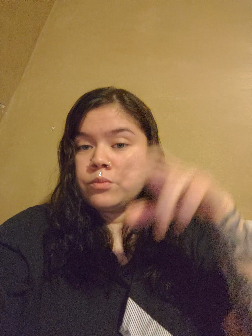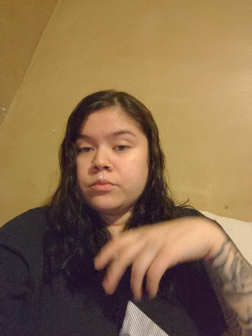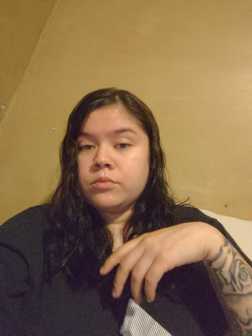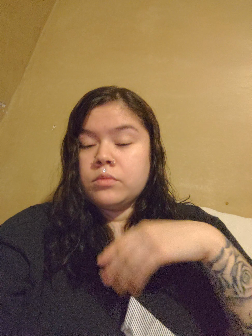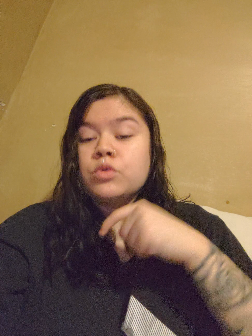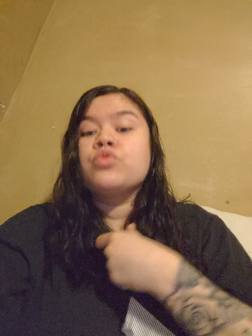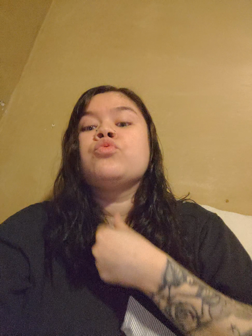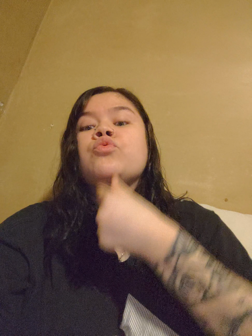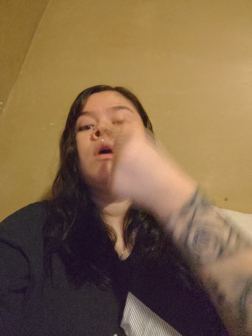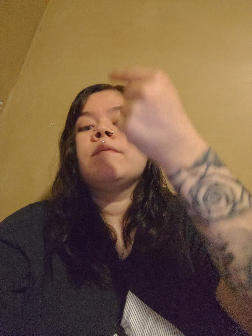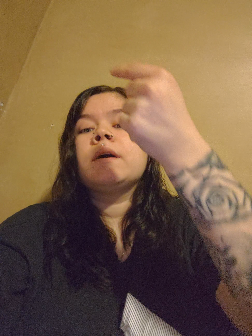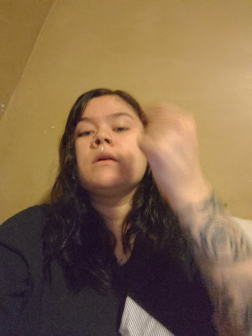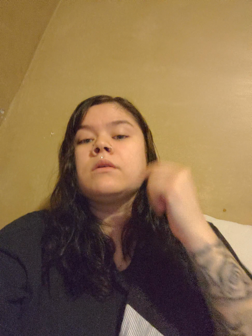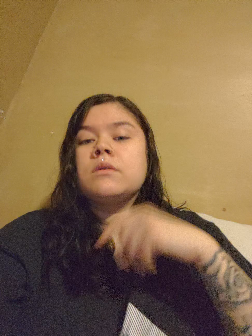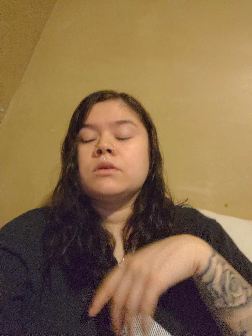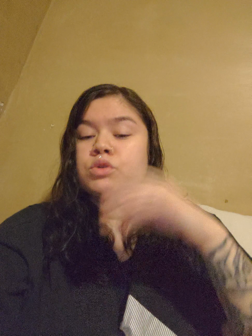giraffe